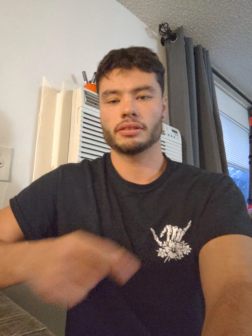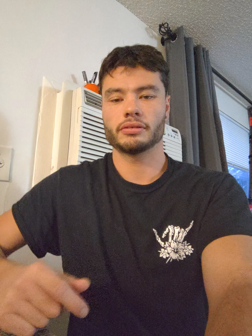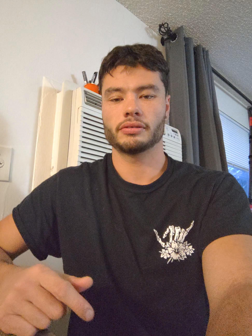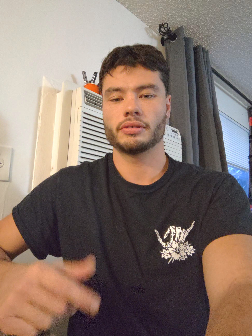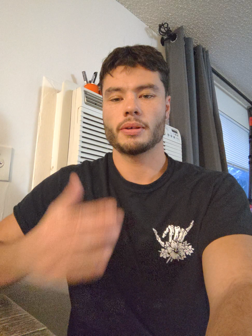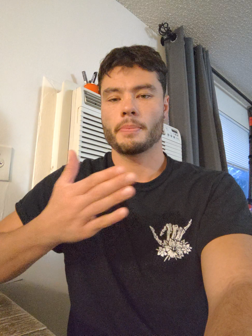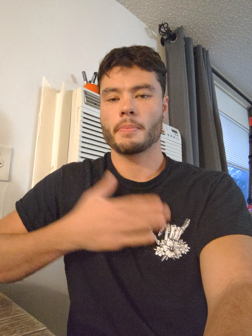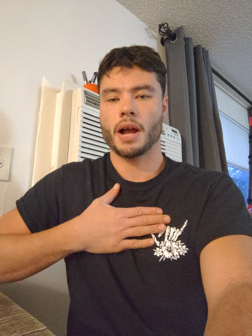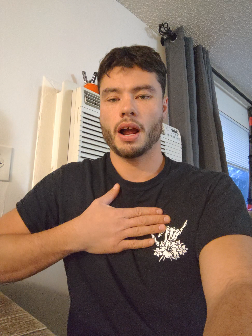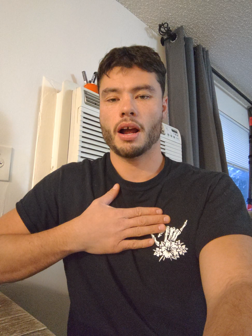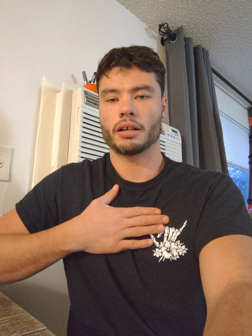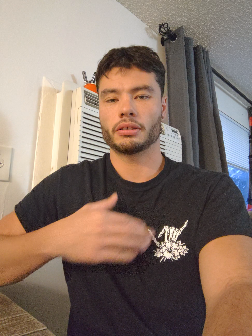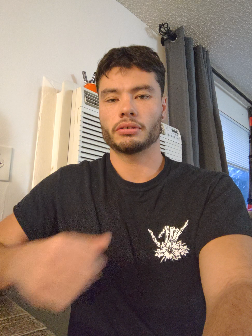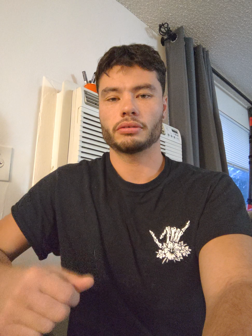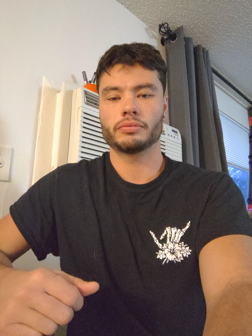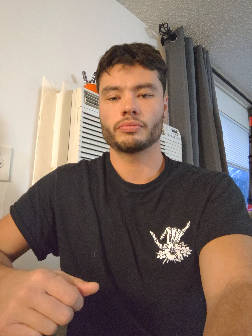my